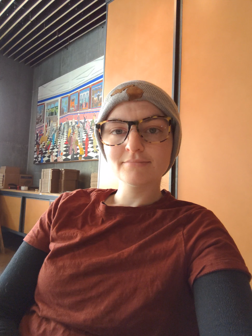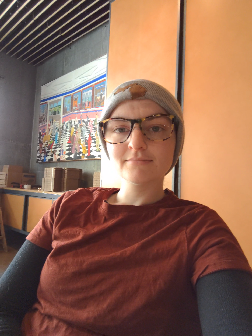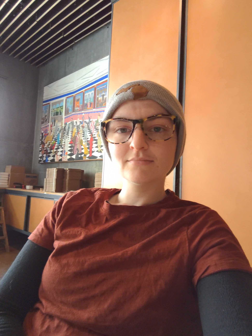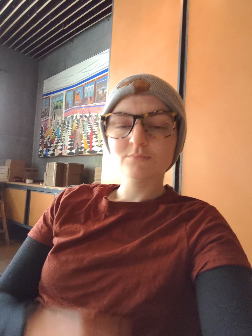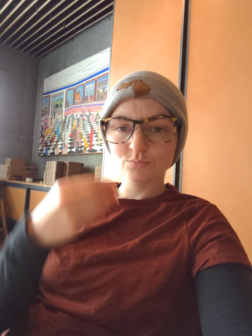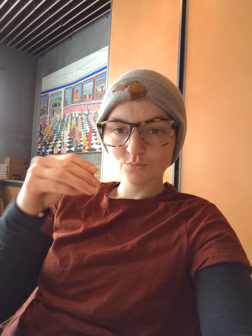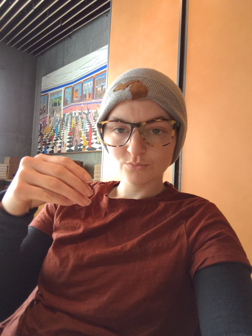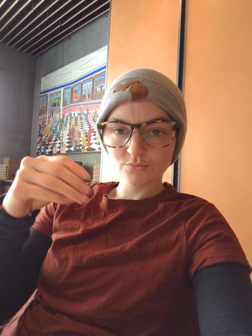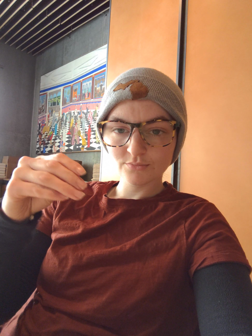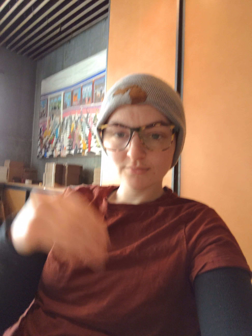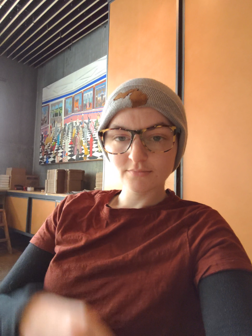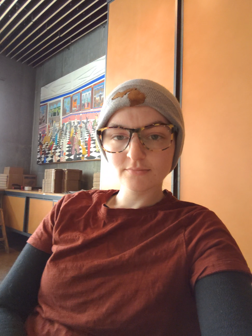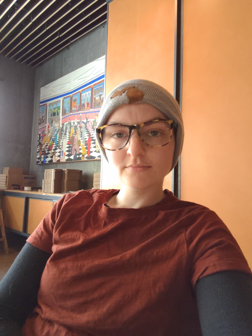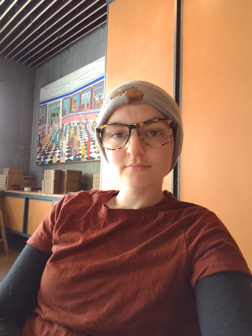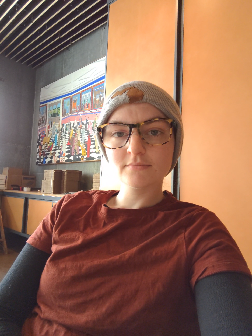store